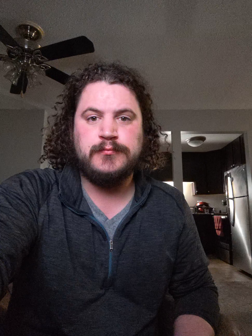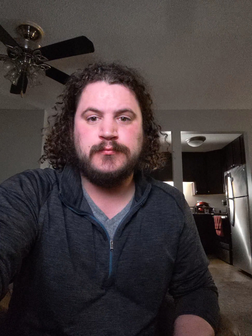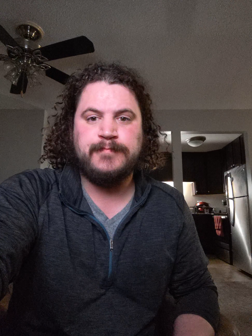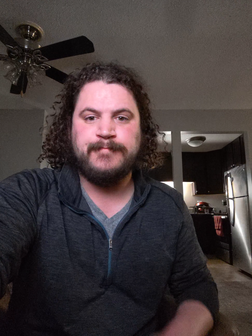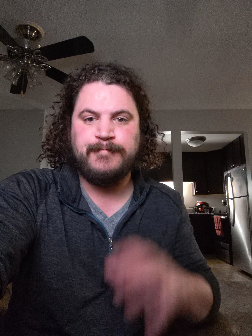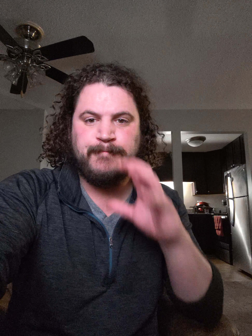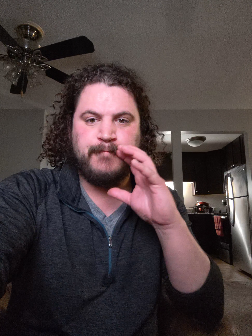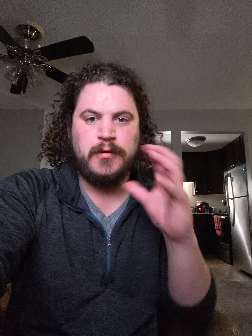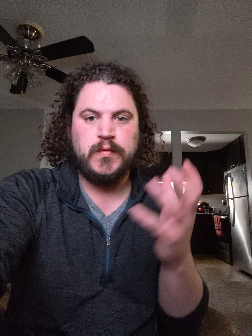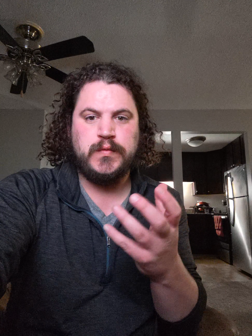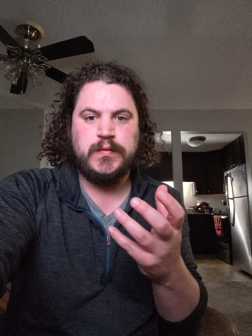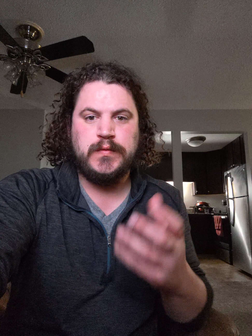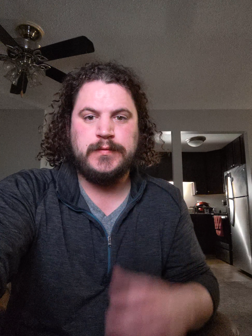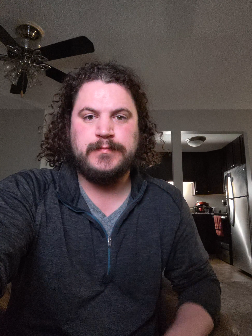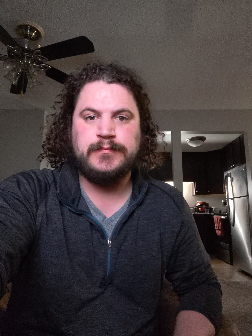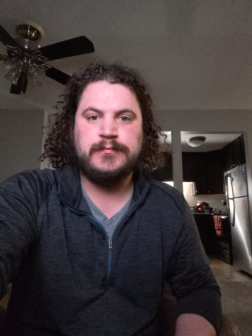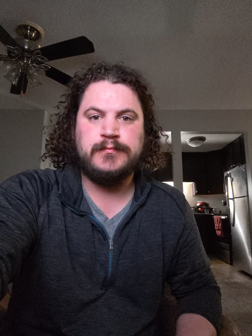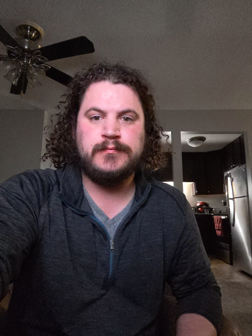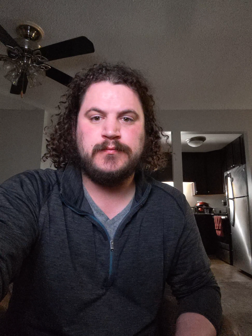balloon